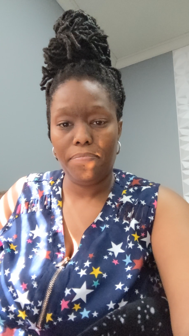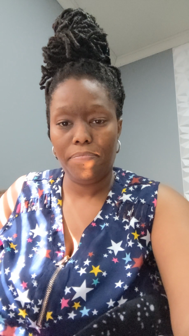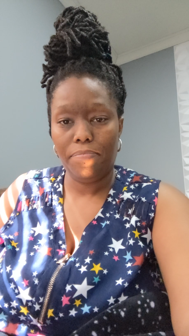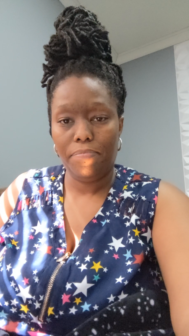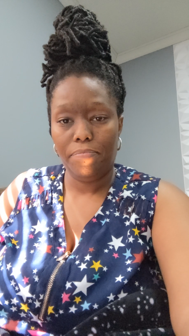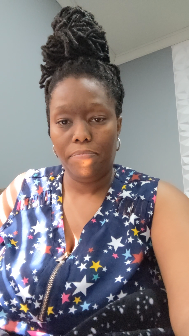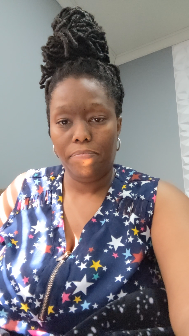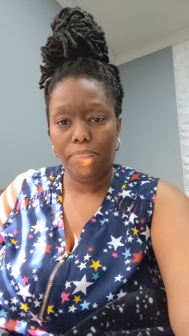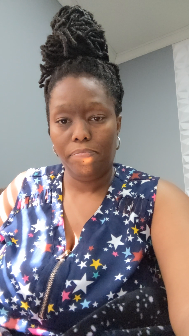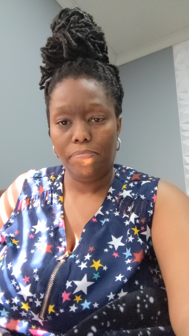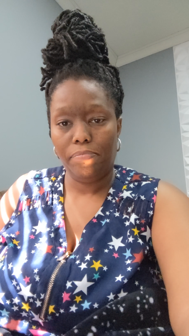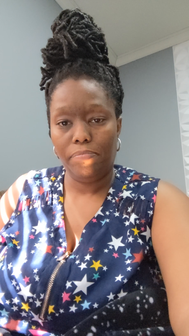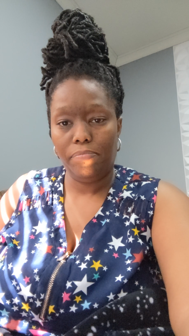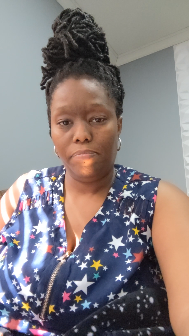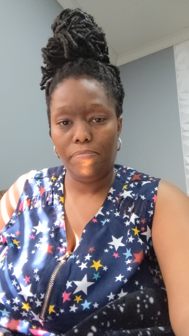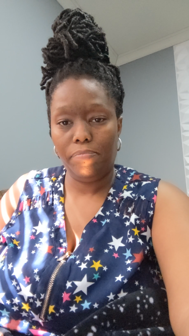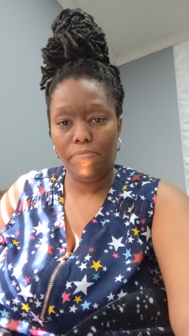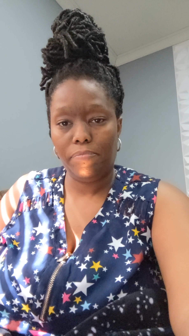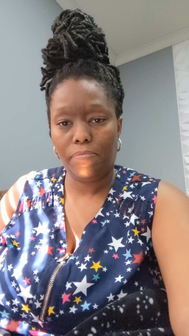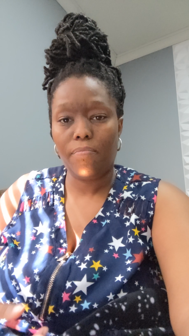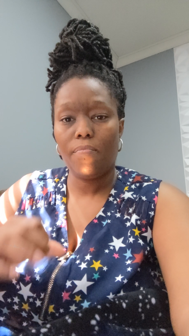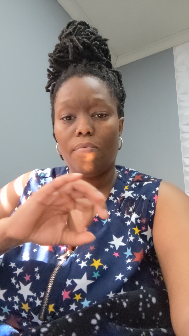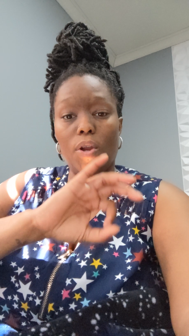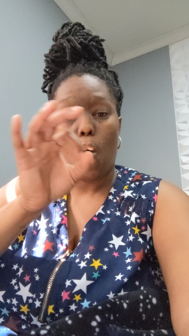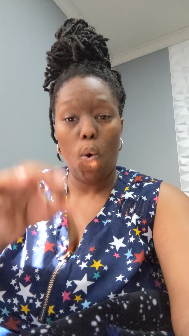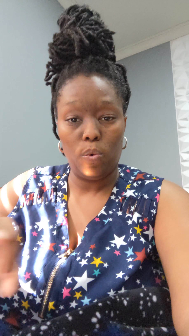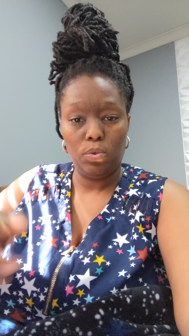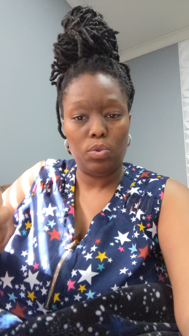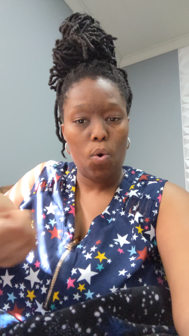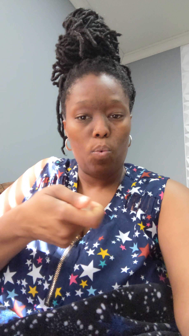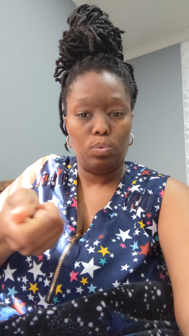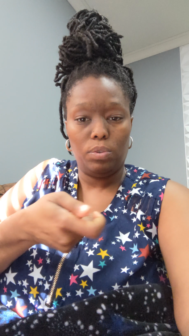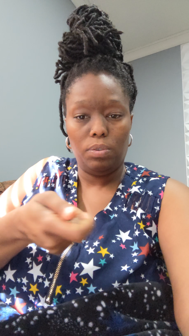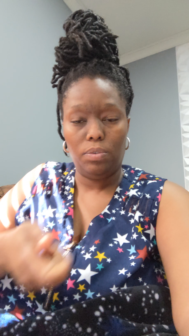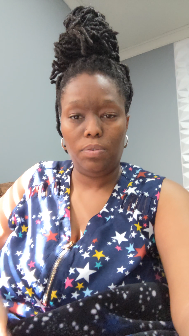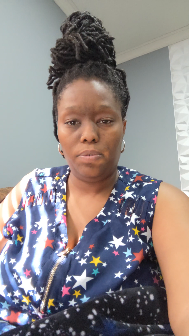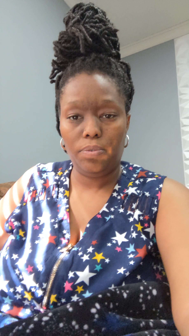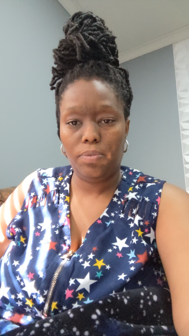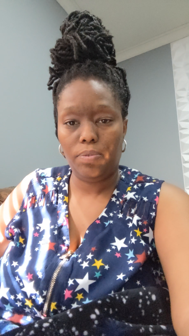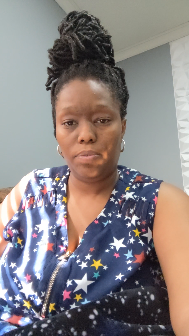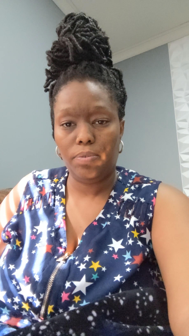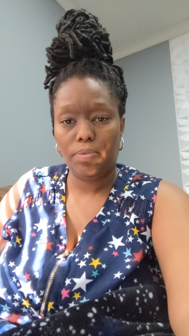hose